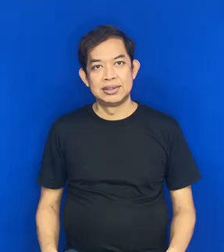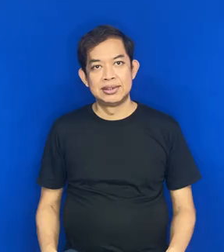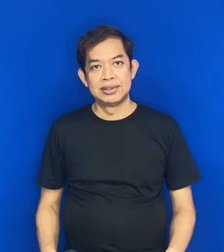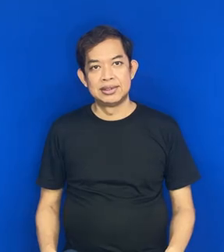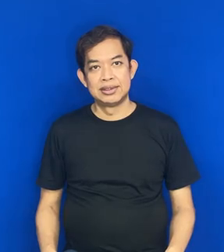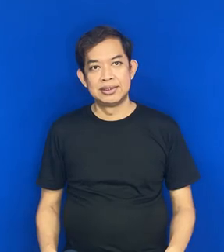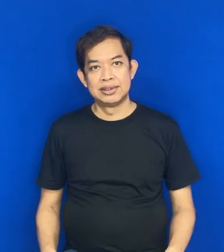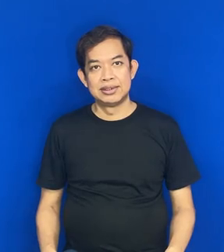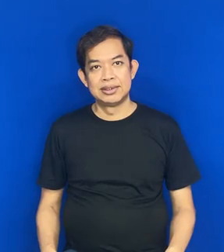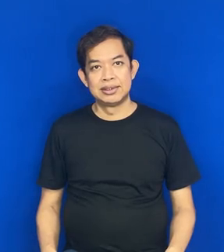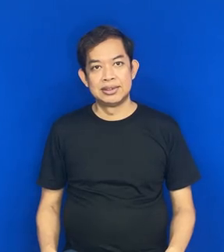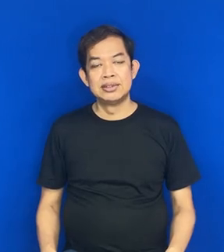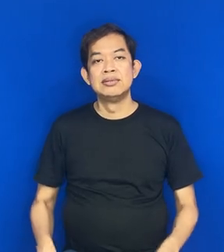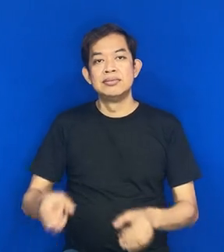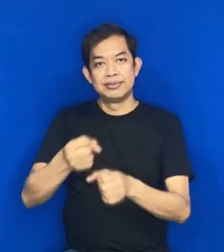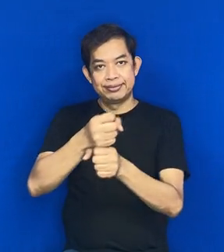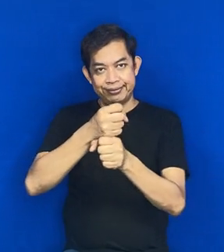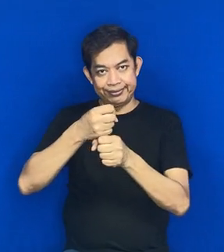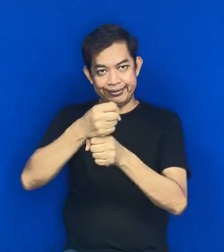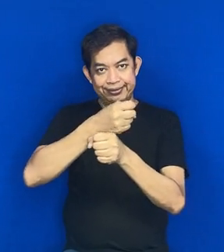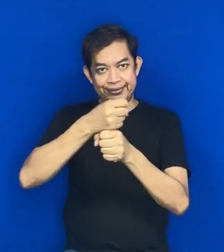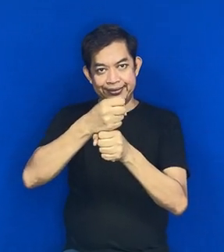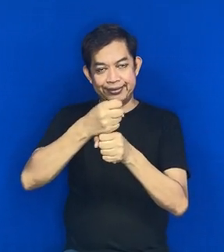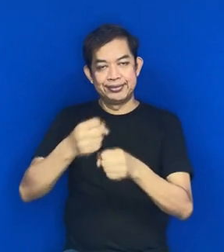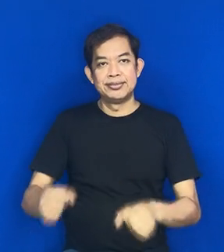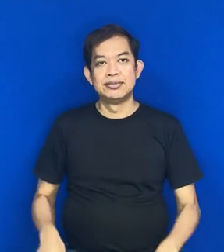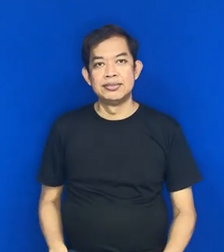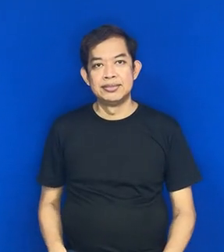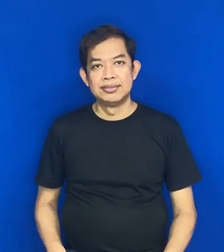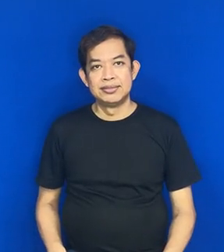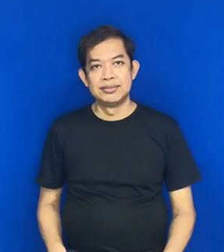coffee